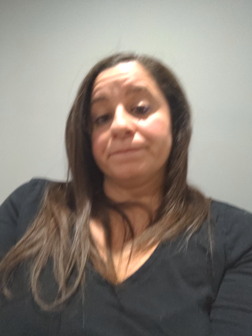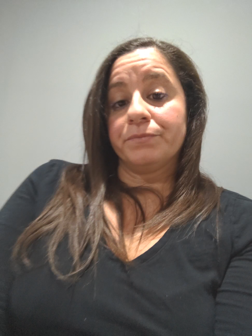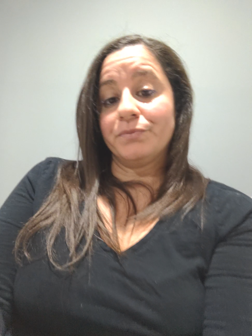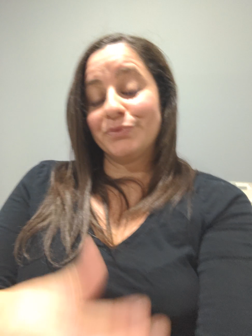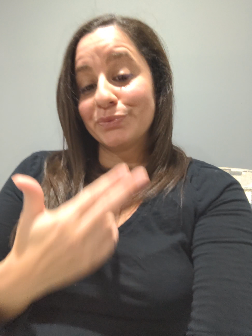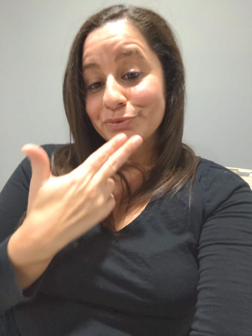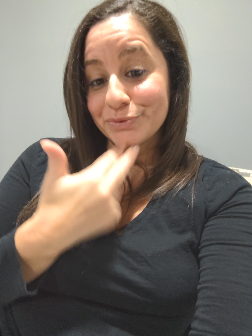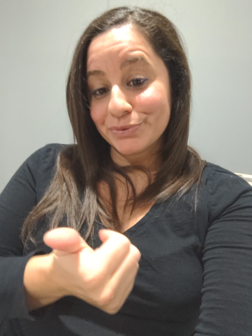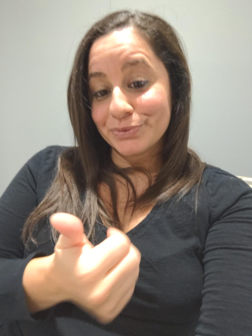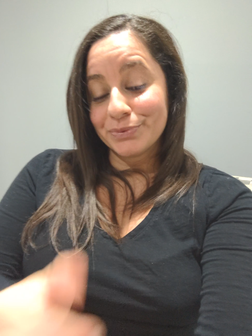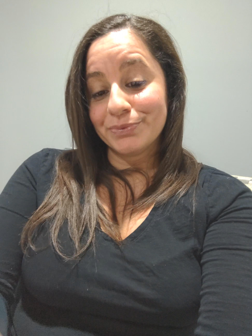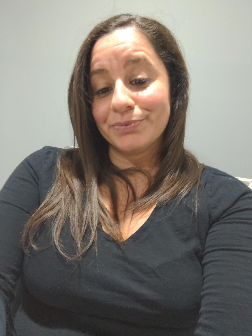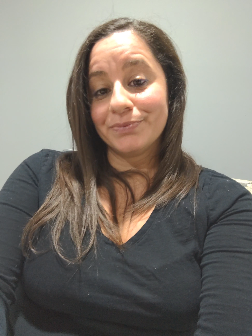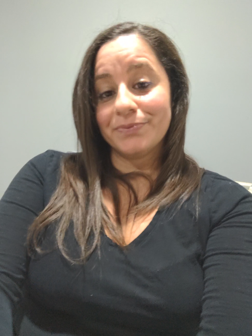cute